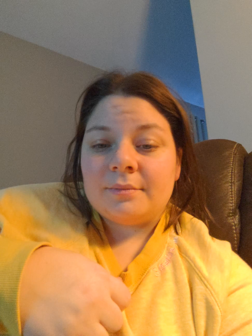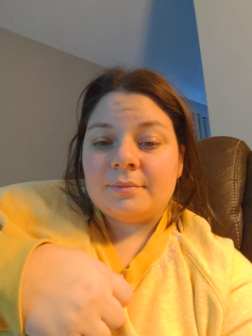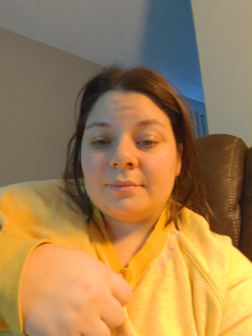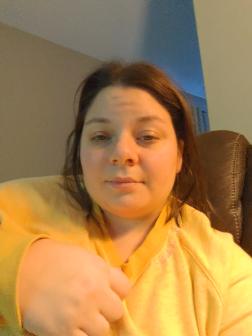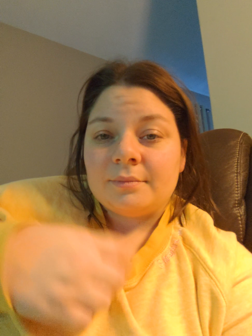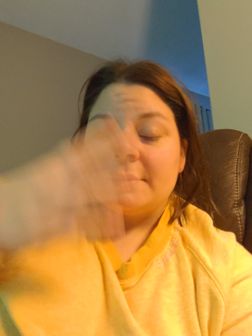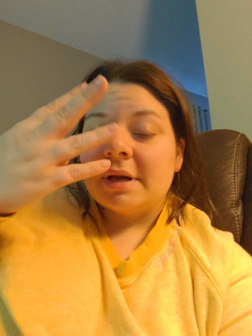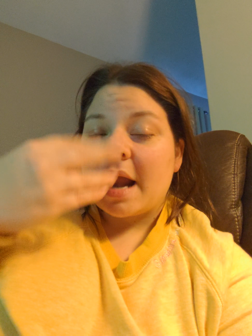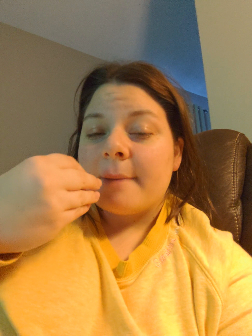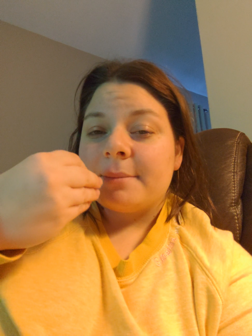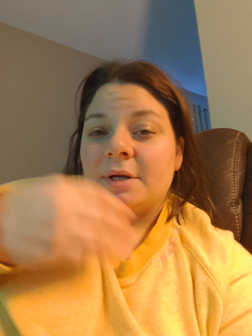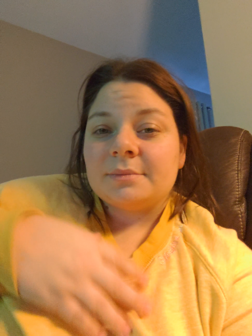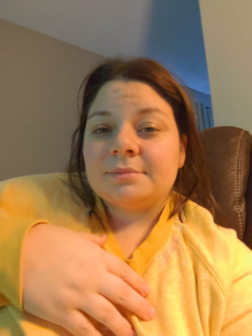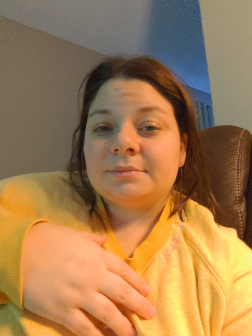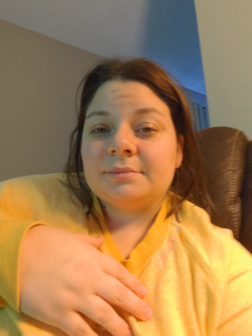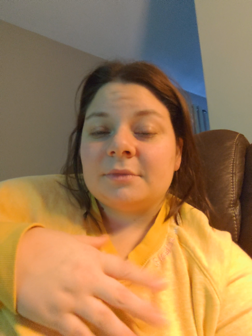nap